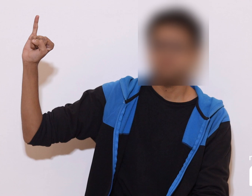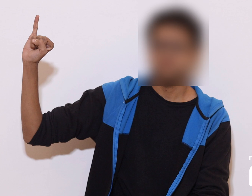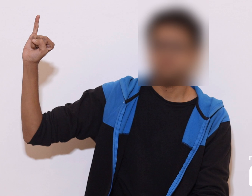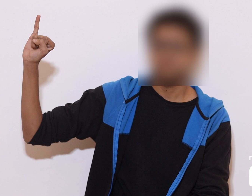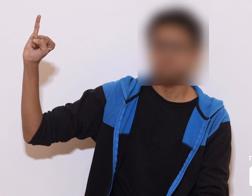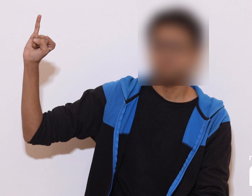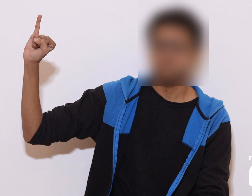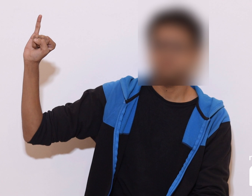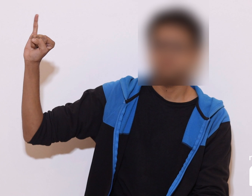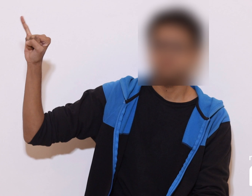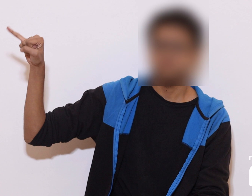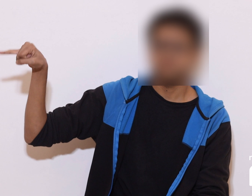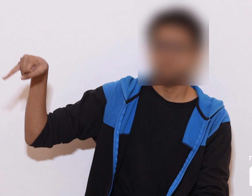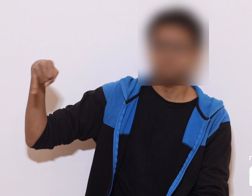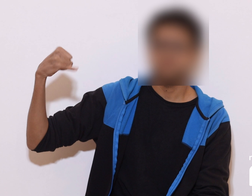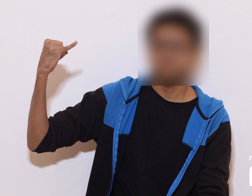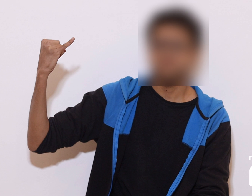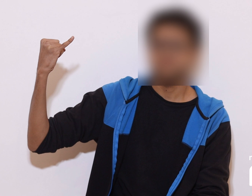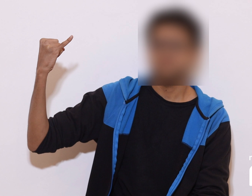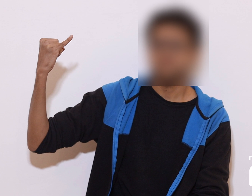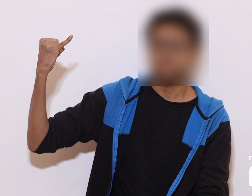ج